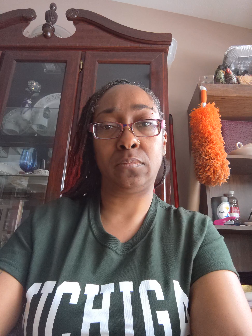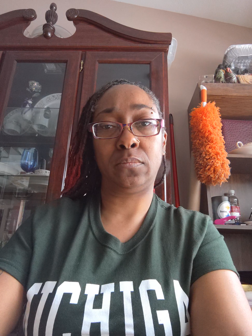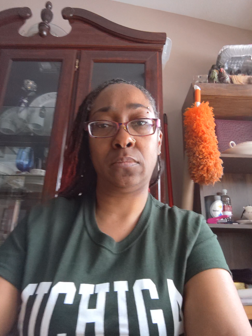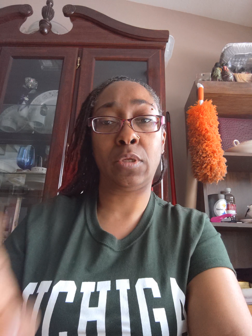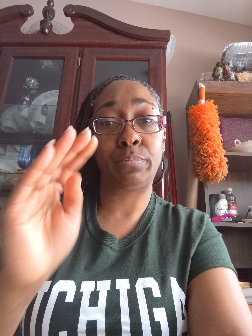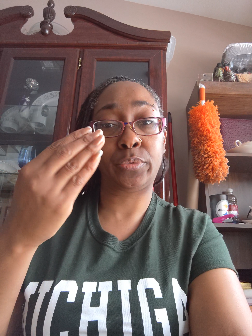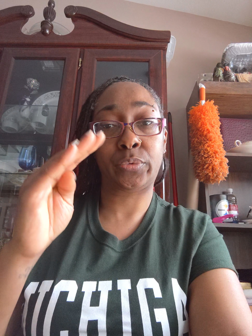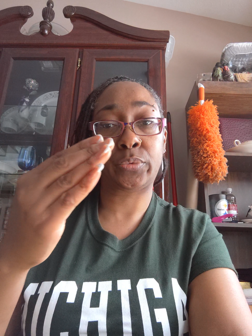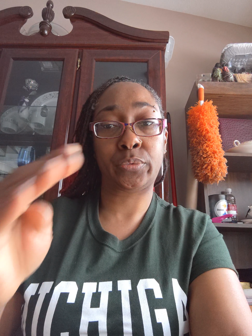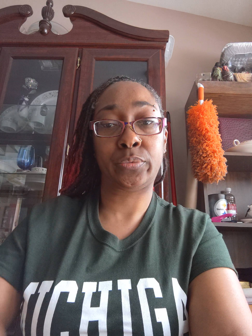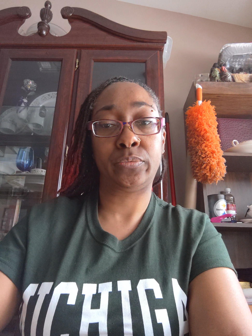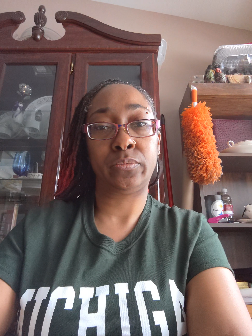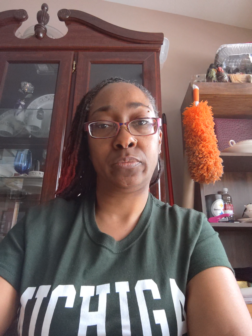blue